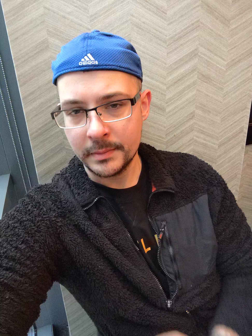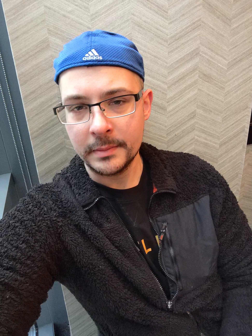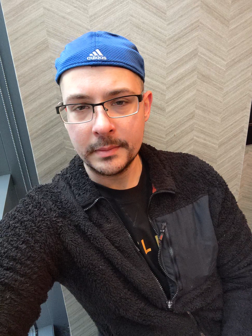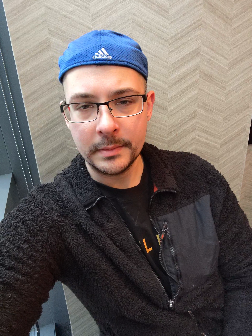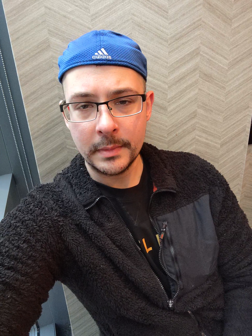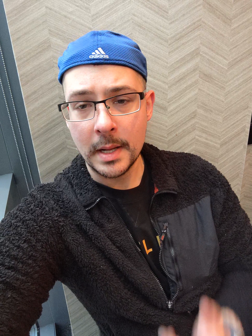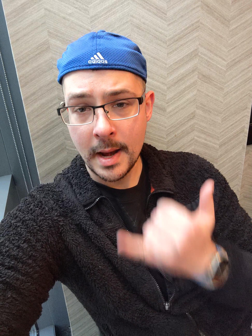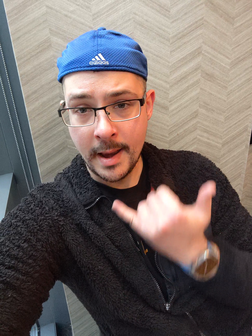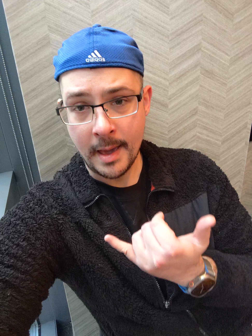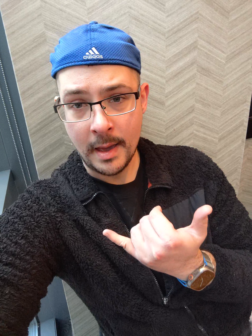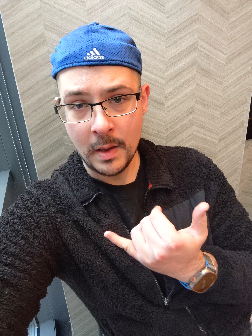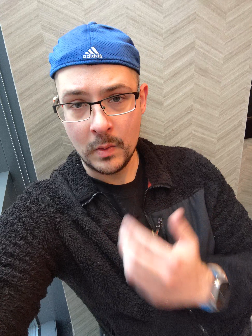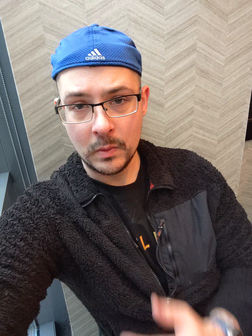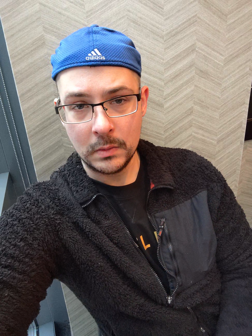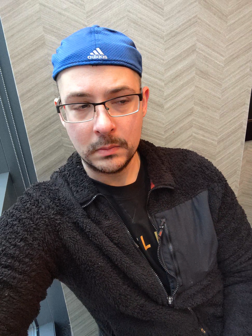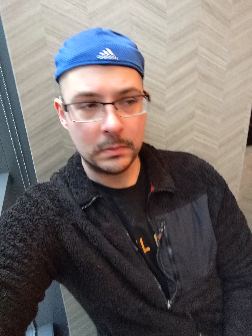now